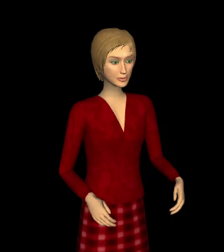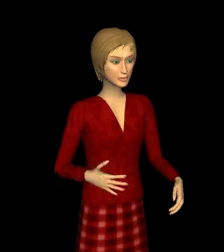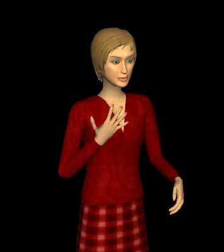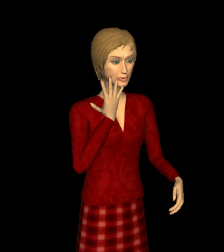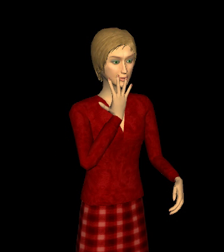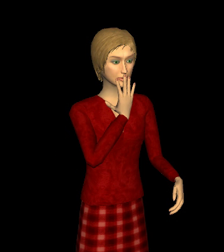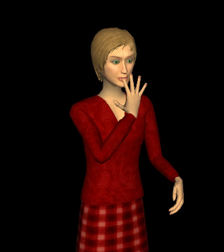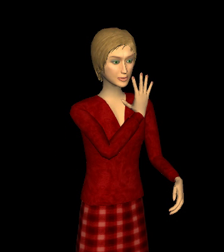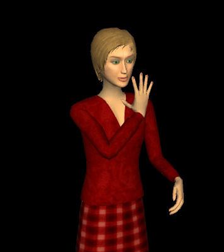لون